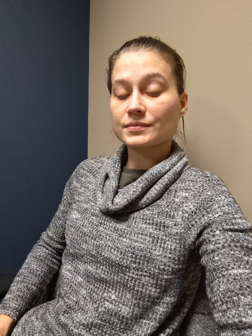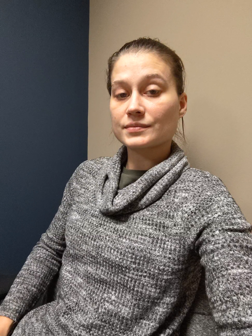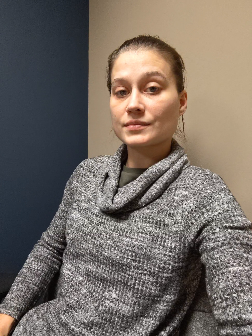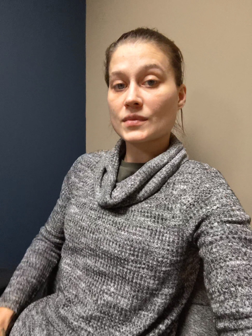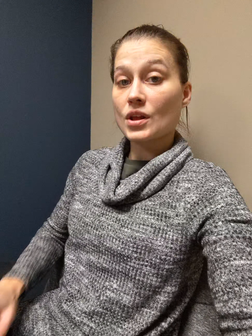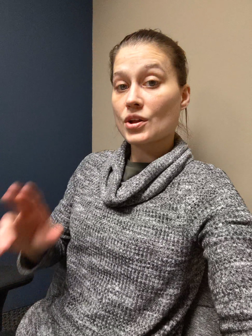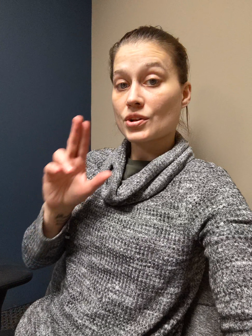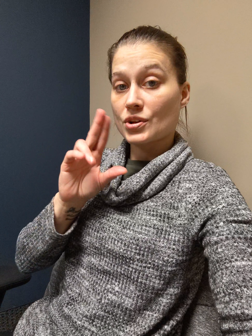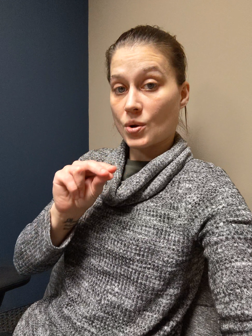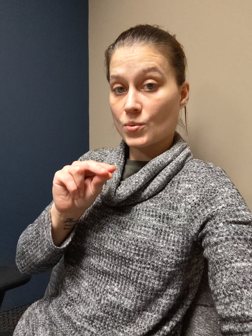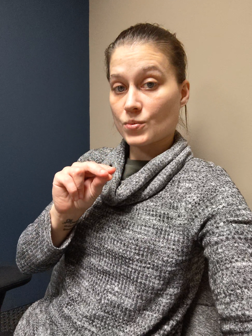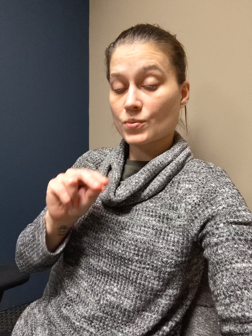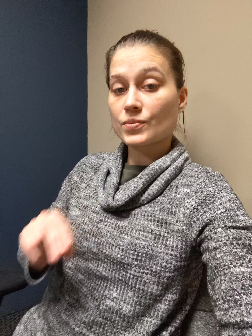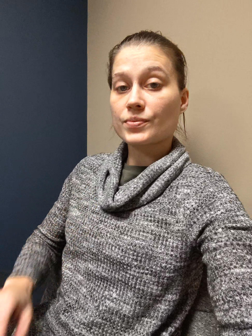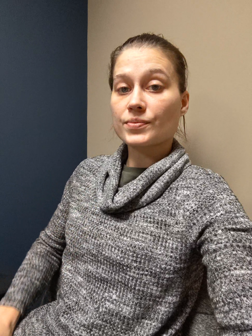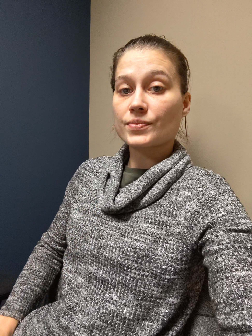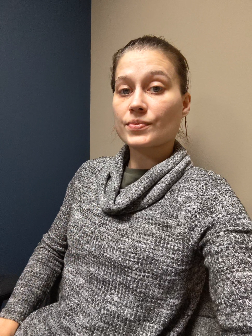no